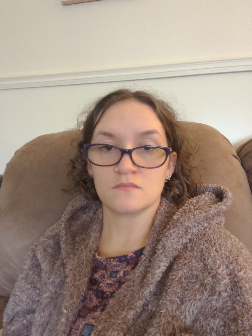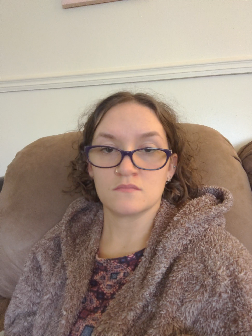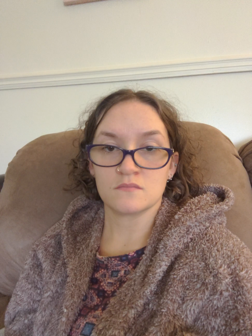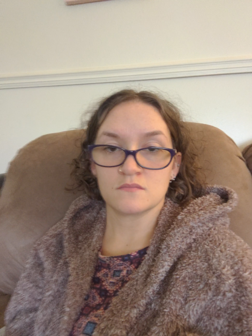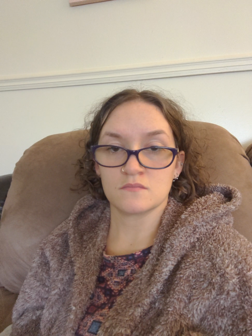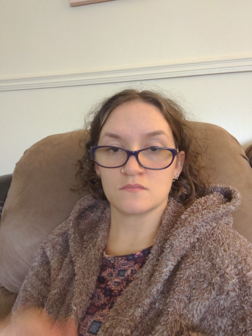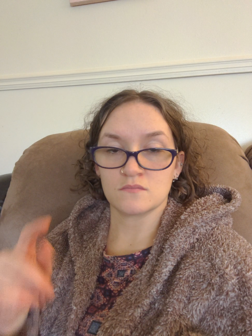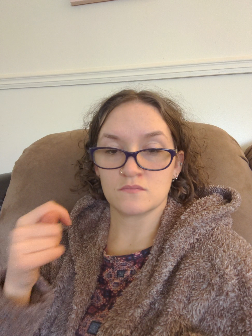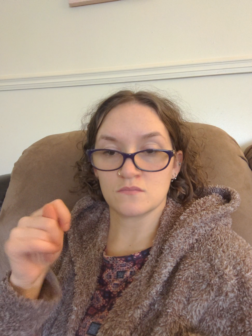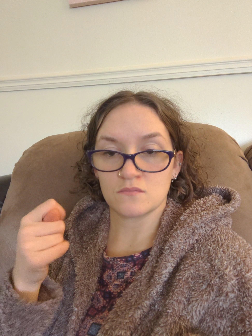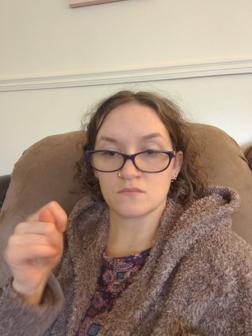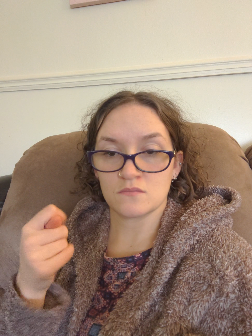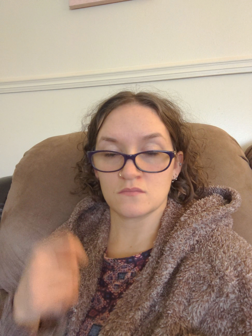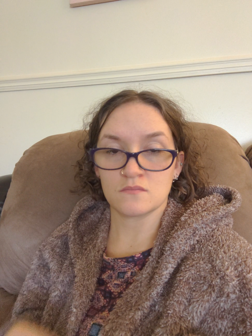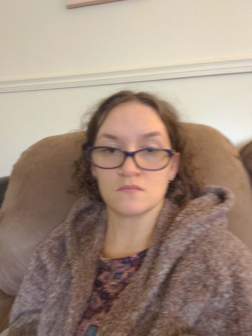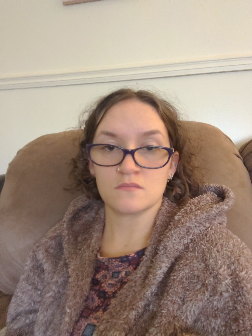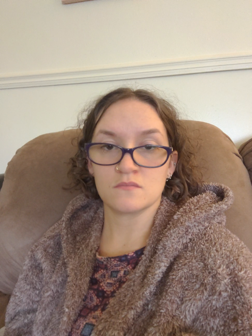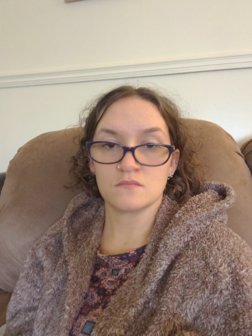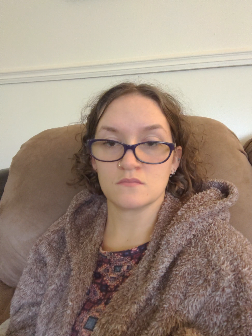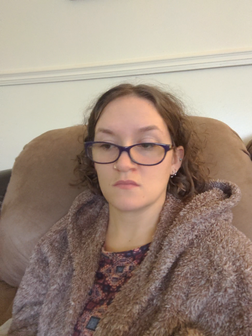toy